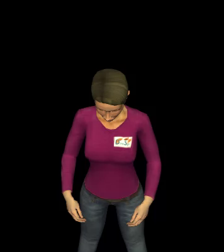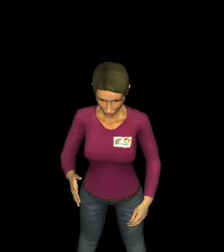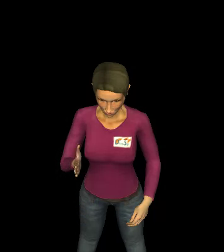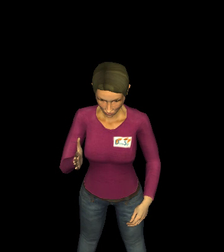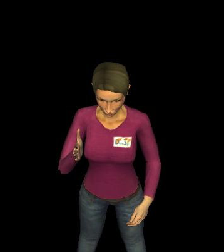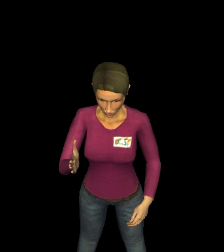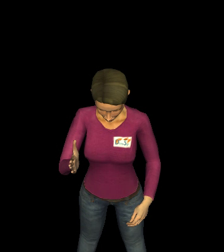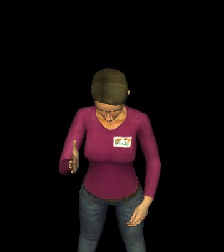مستقبل